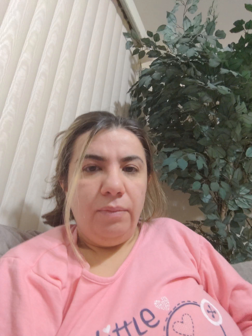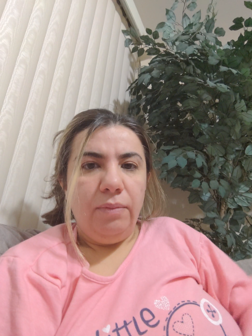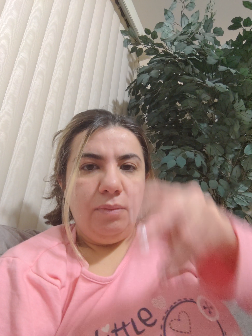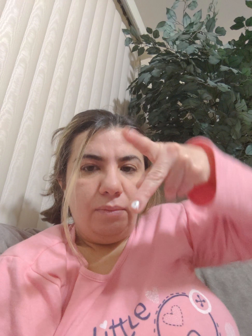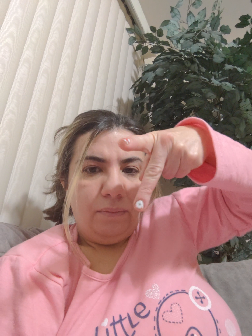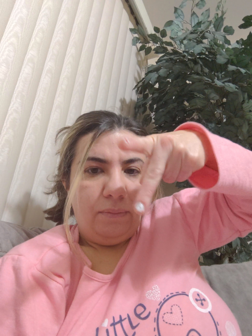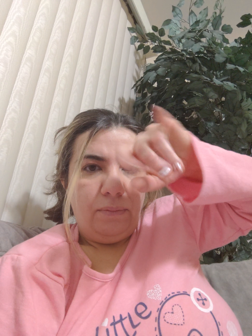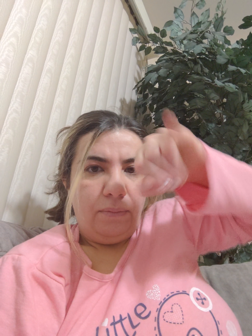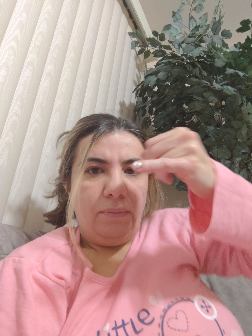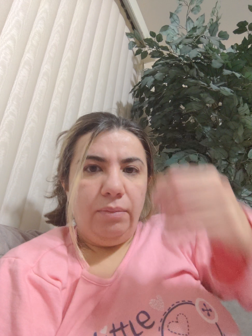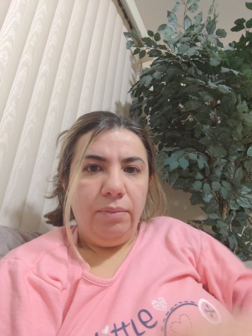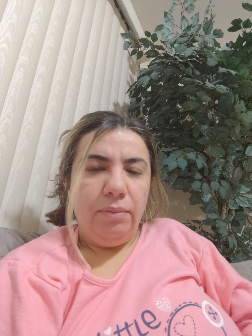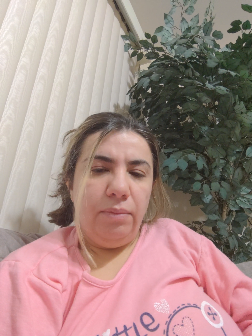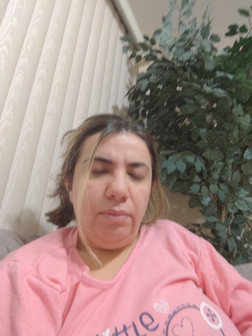pajamas